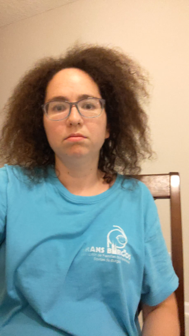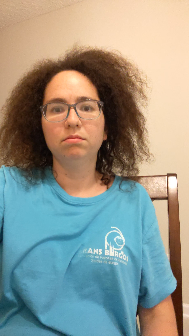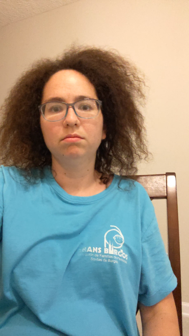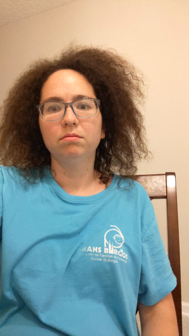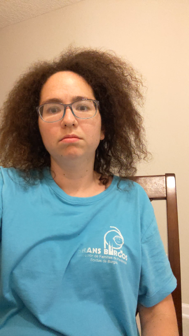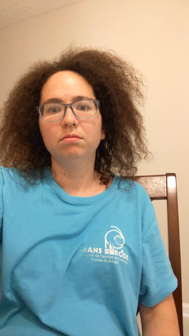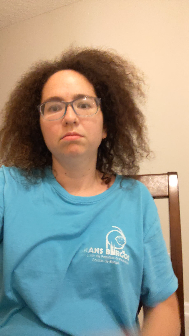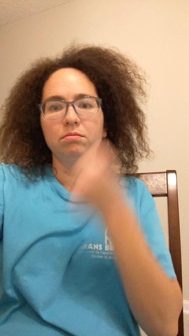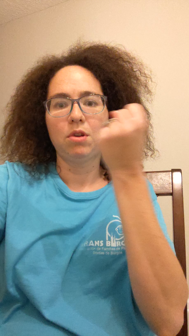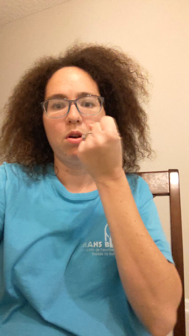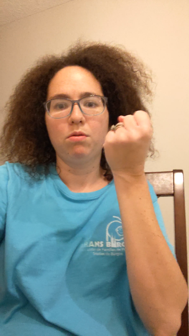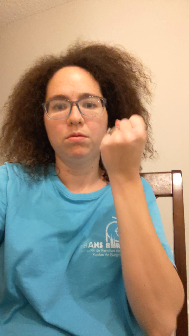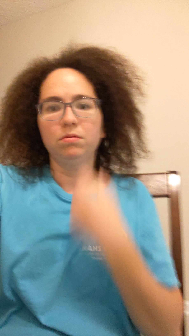hold